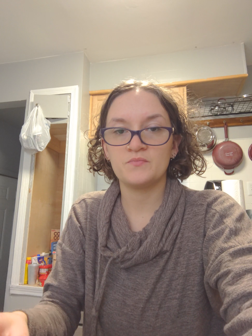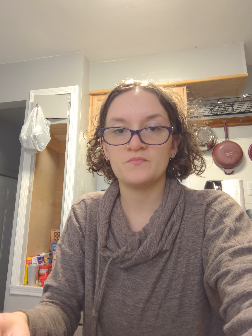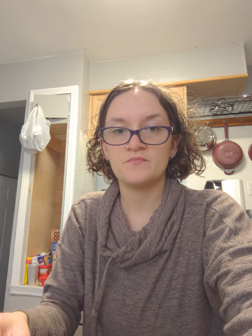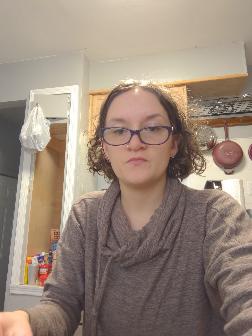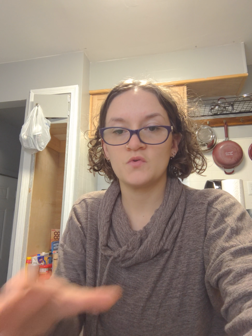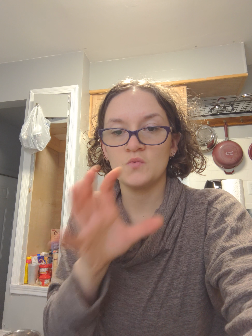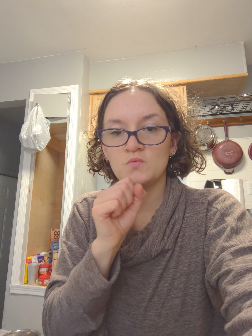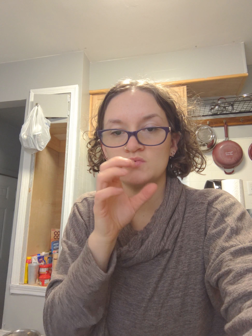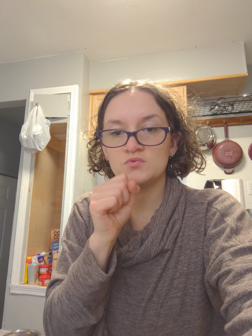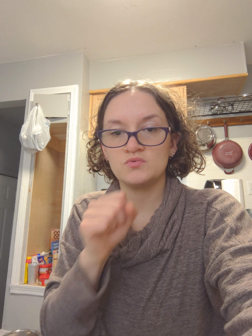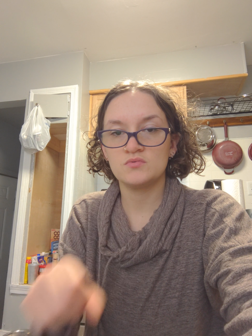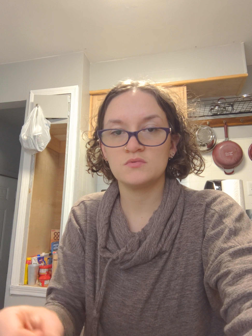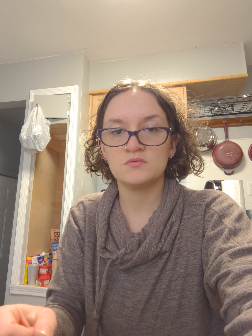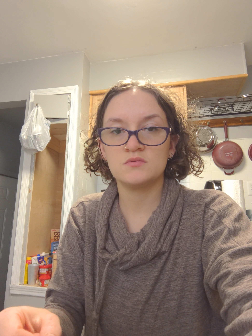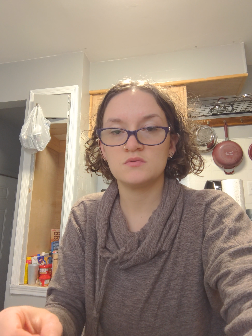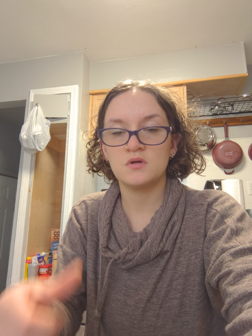orange